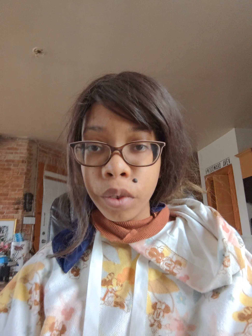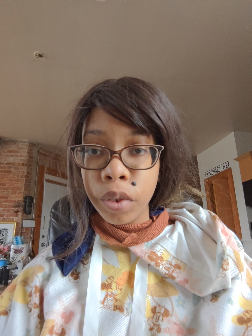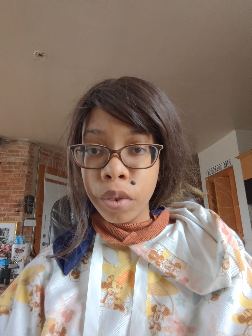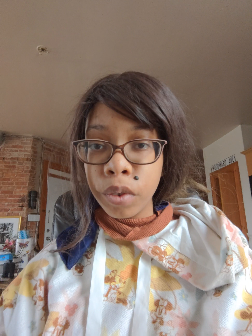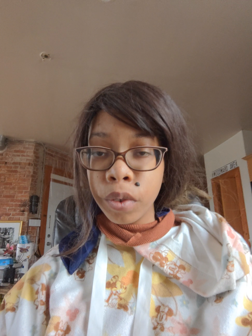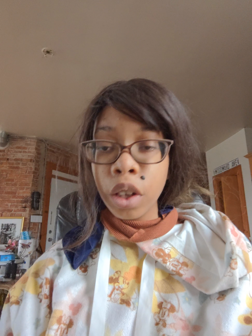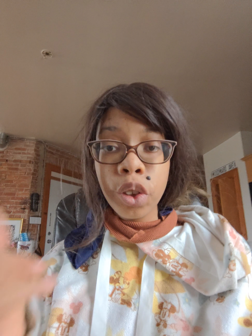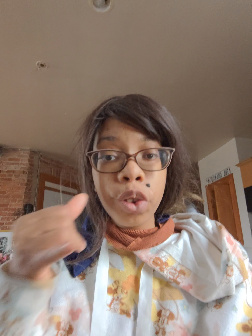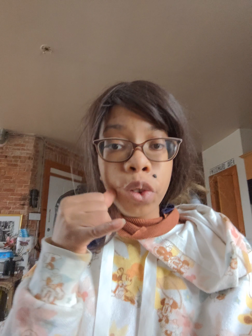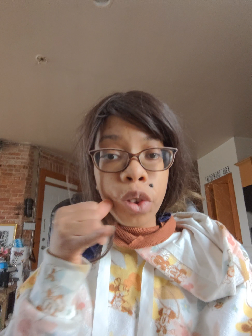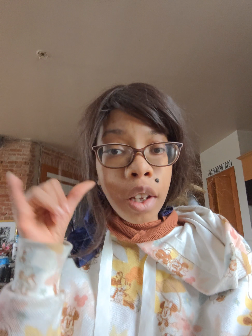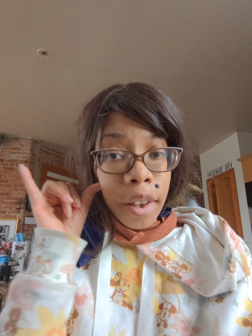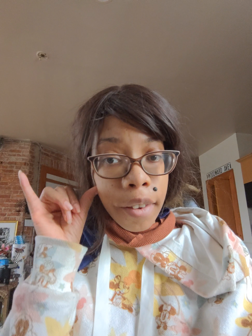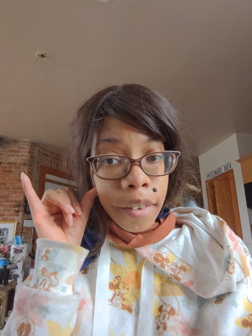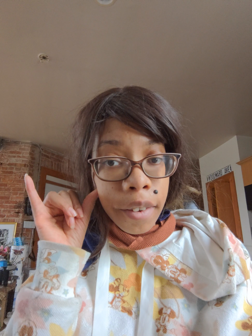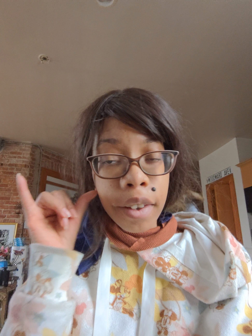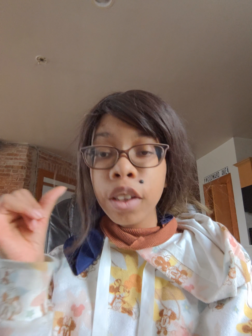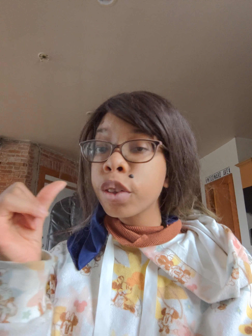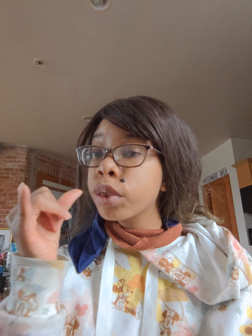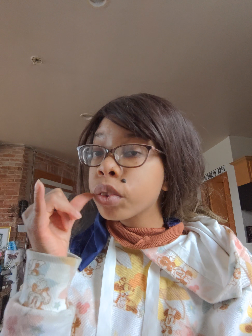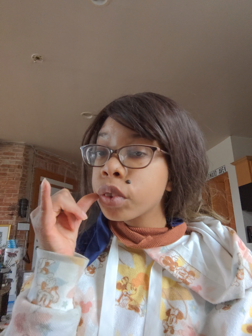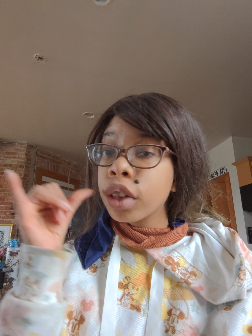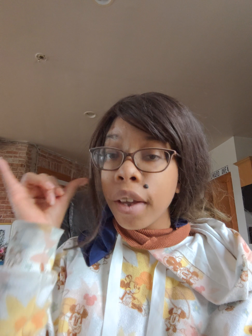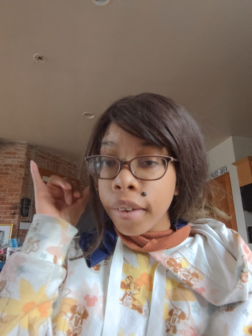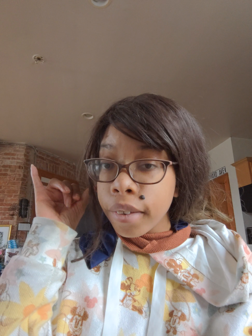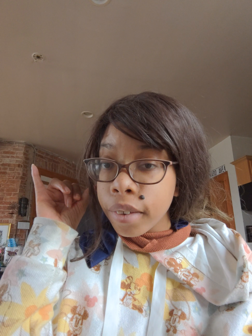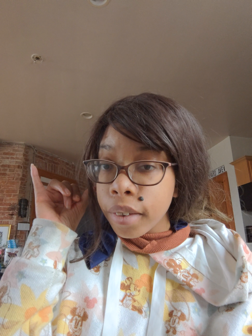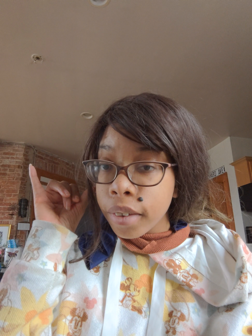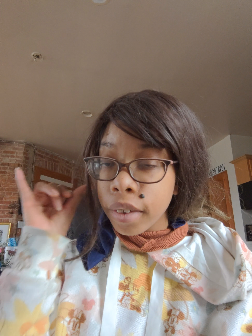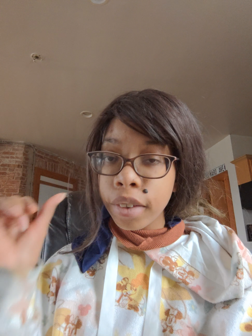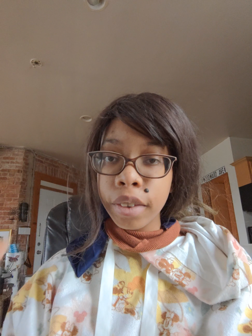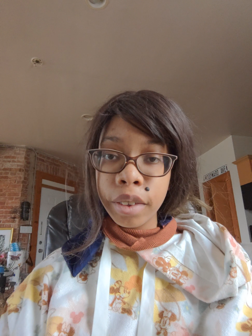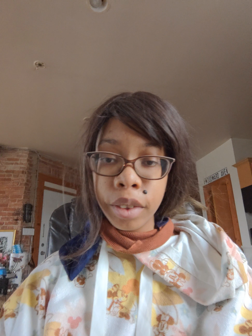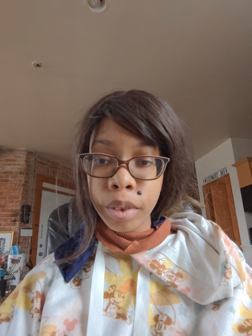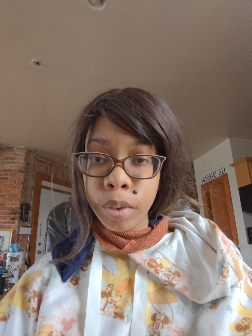yesterday